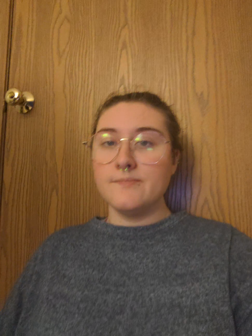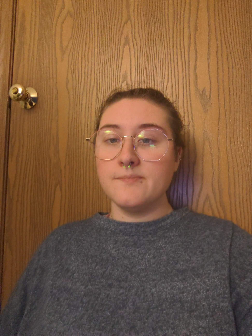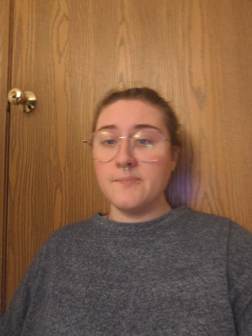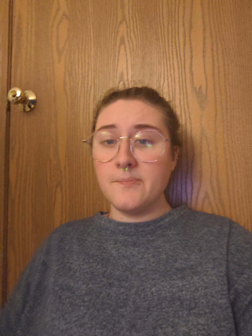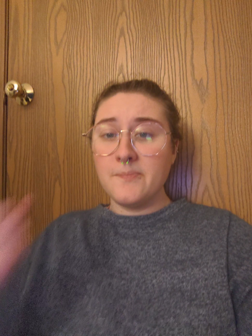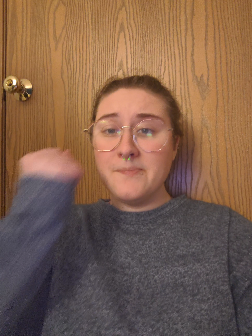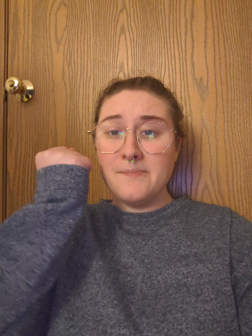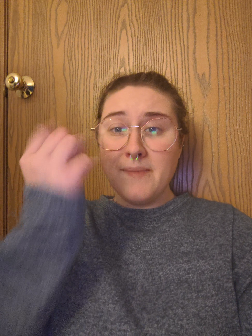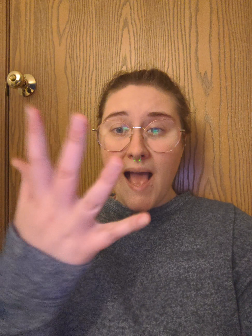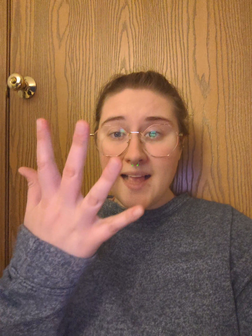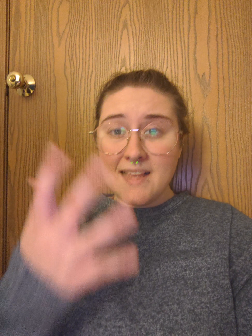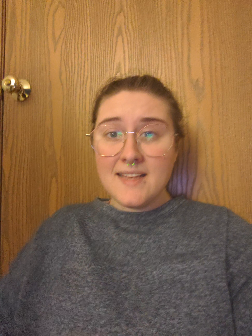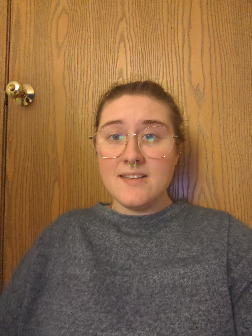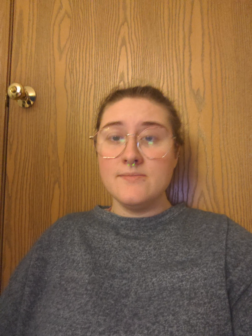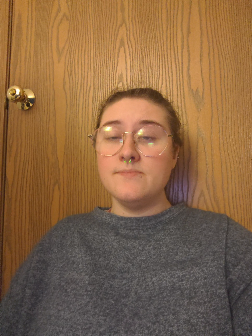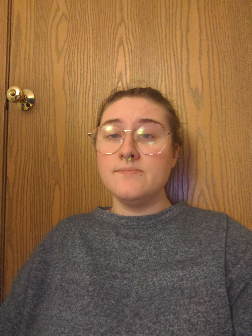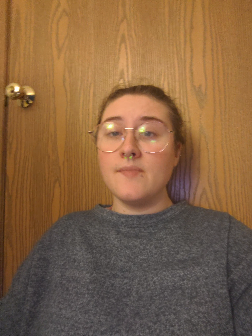many